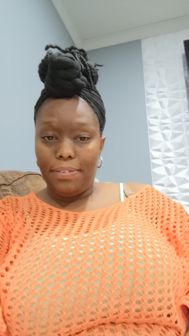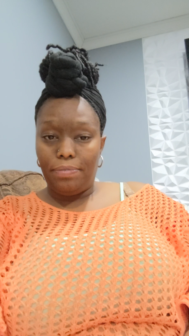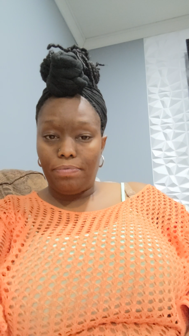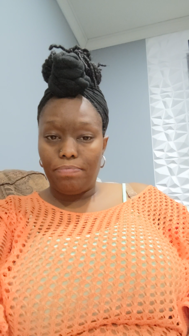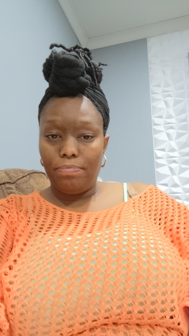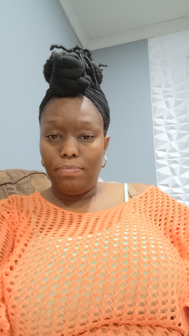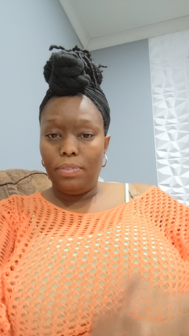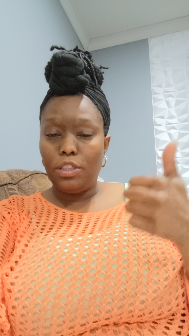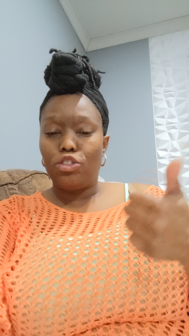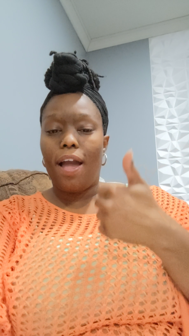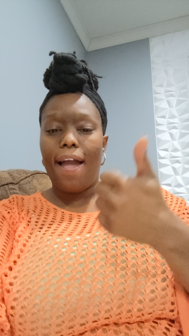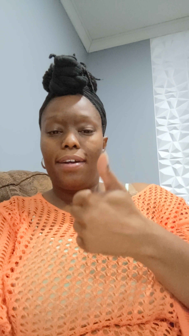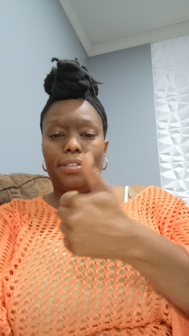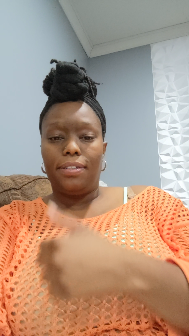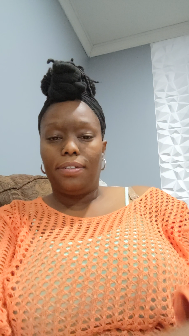chase